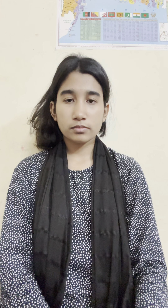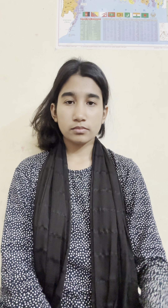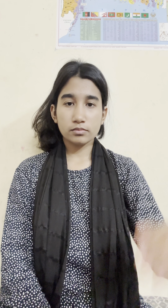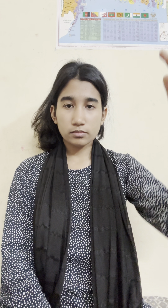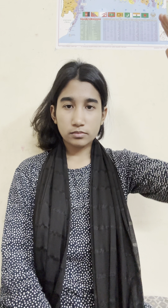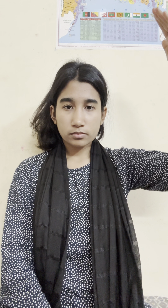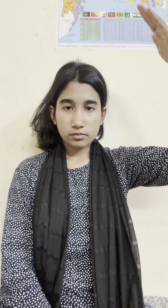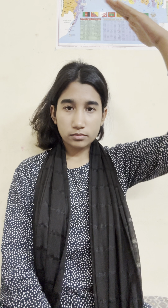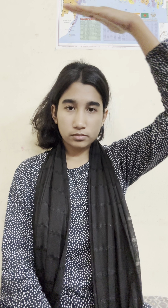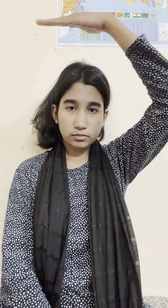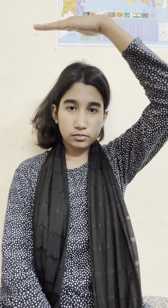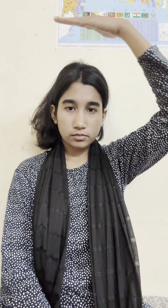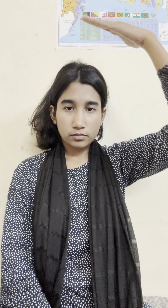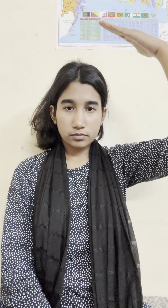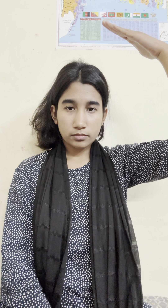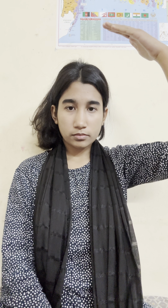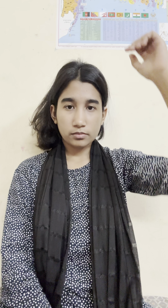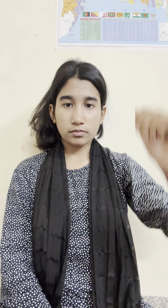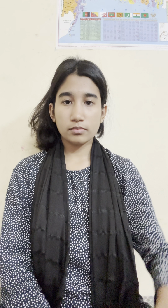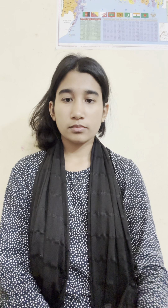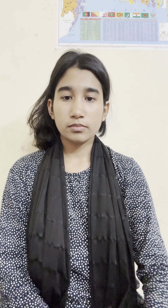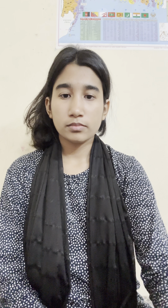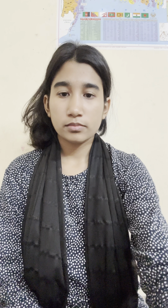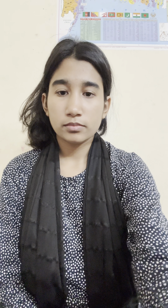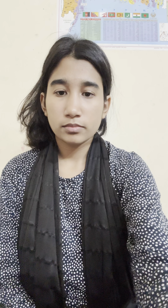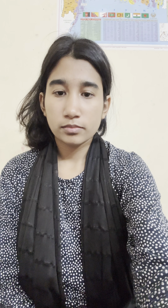আকাশ